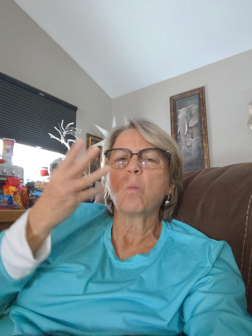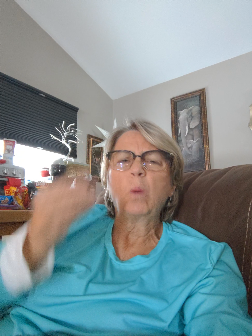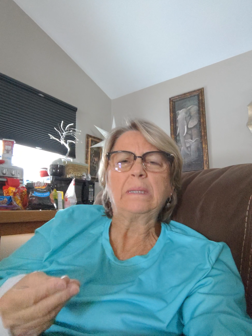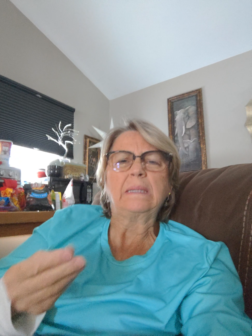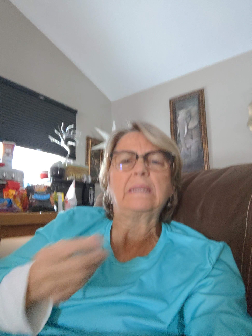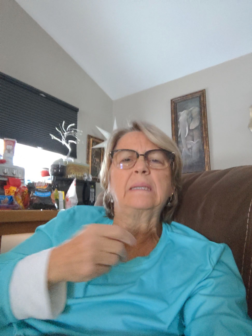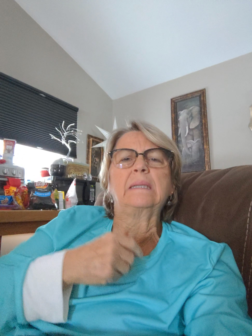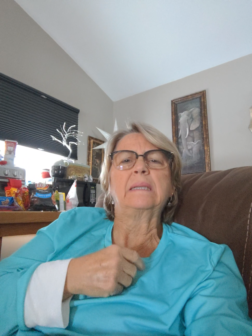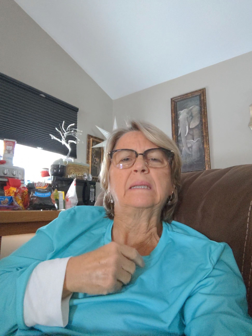wet